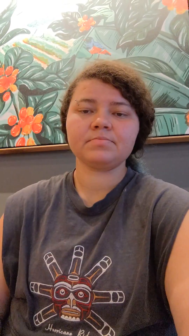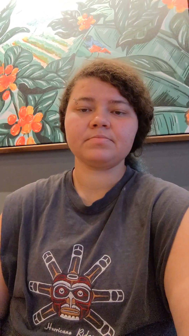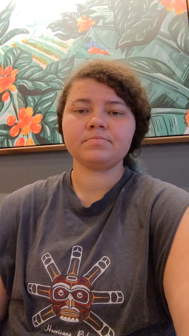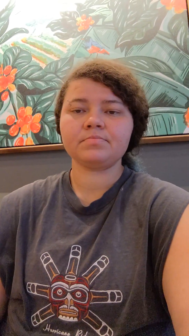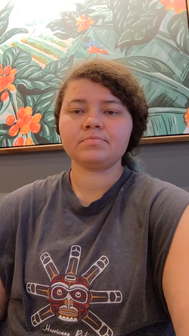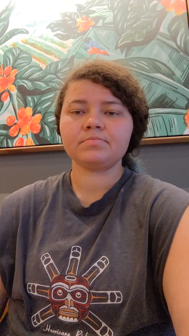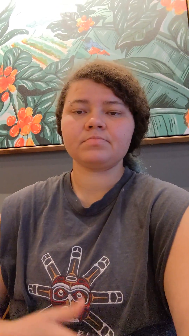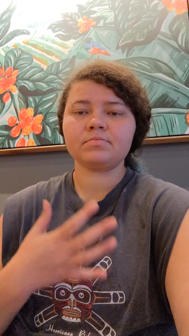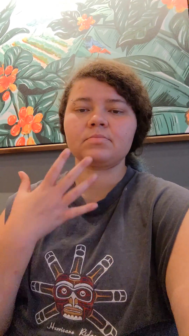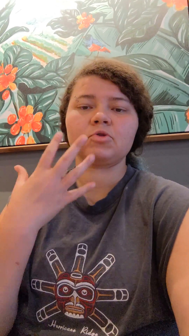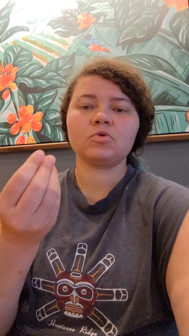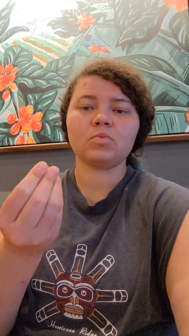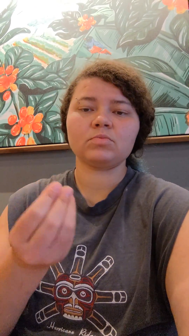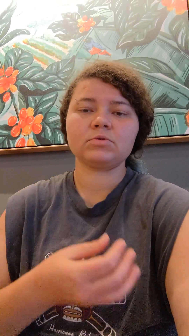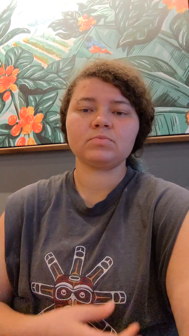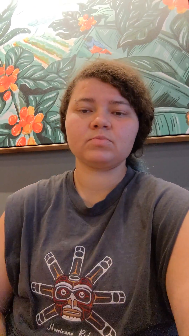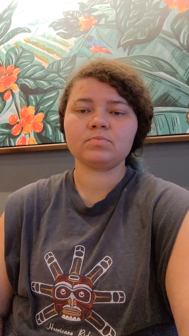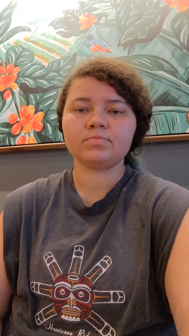going to